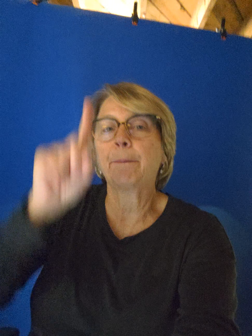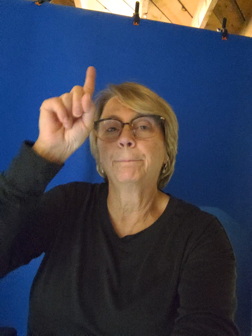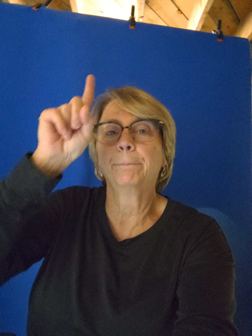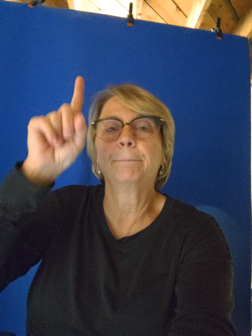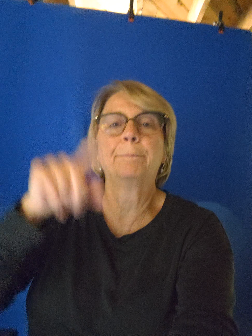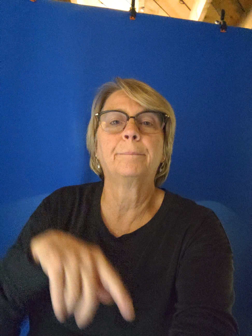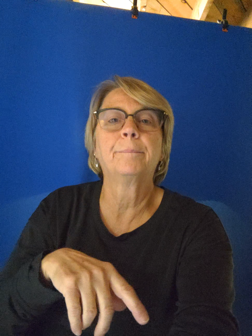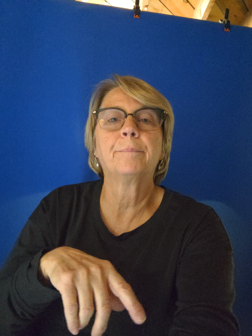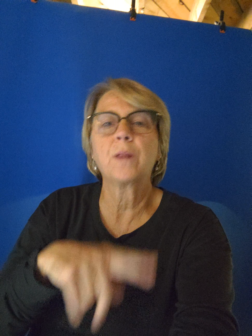up